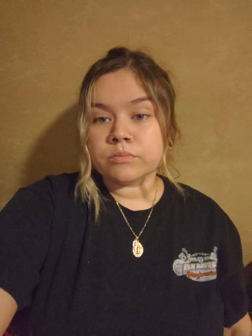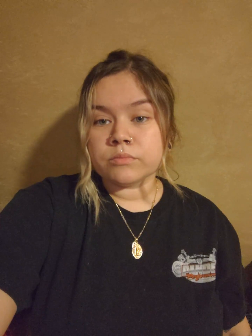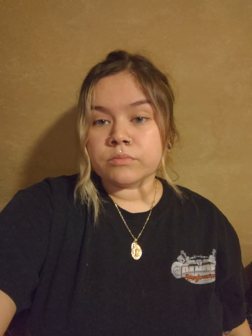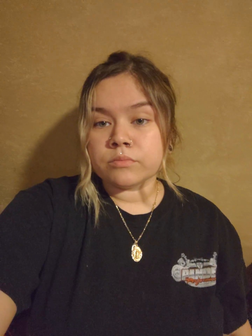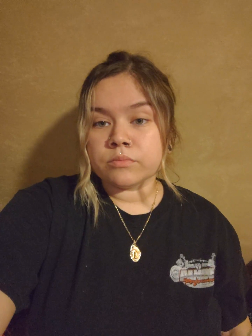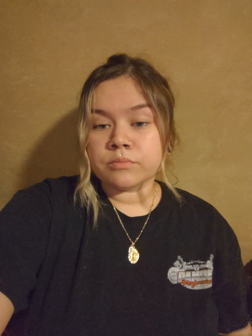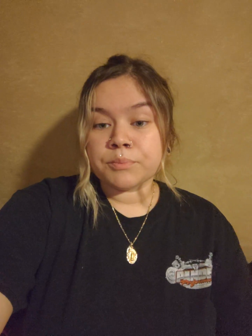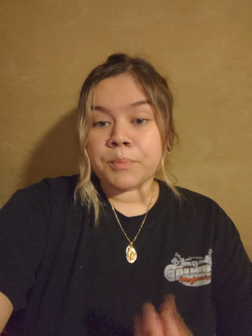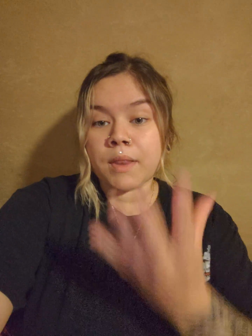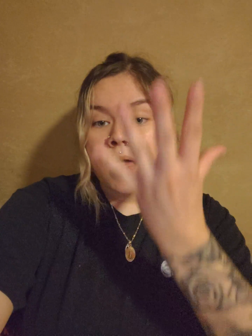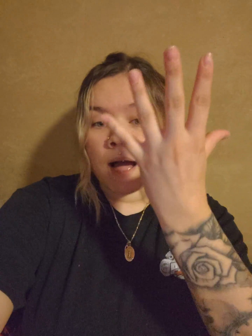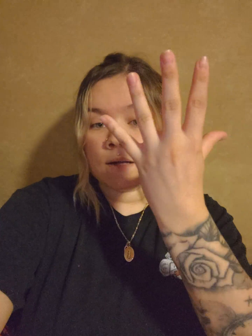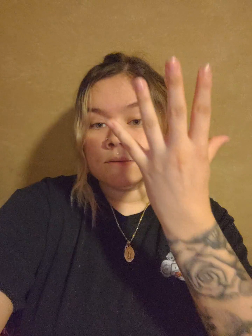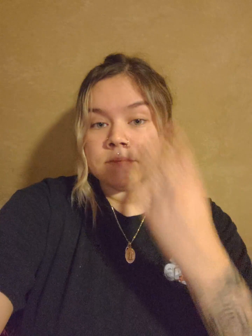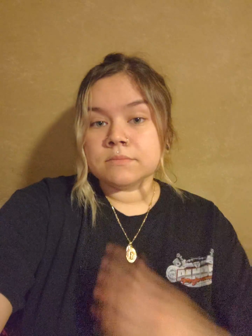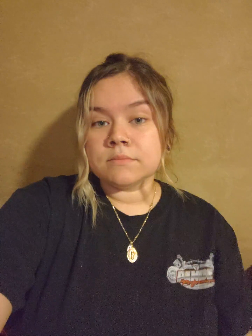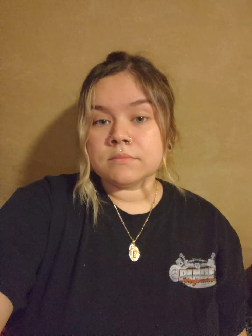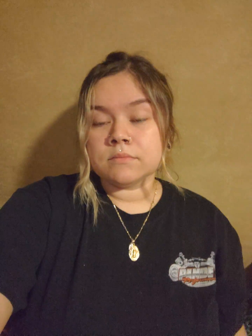plants